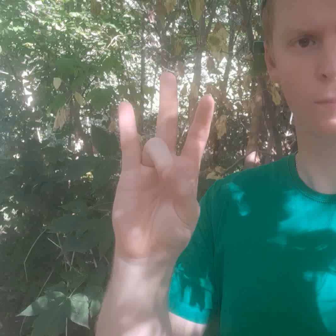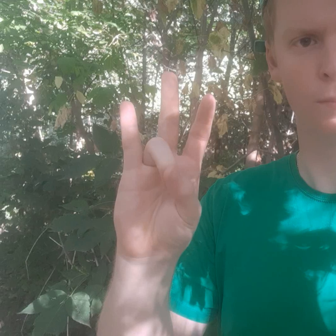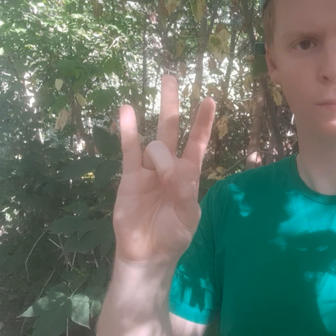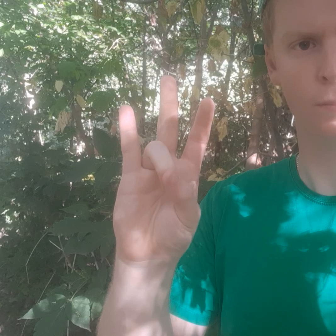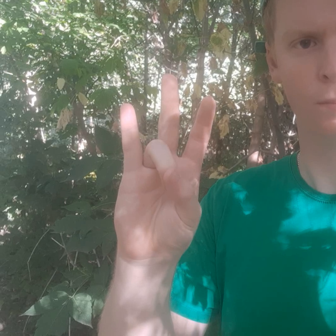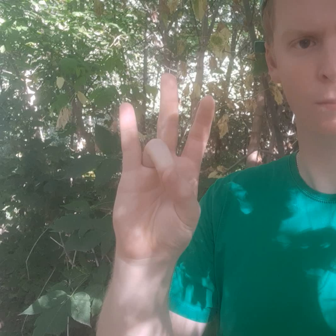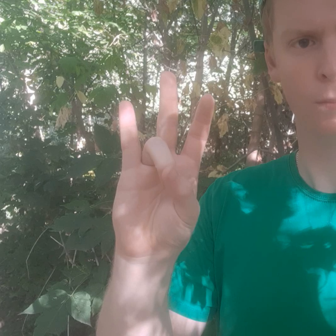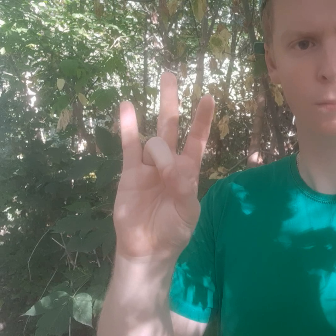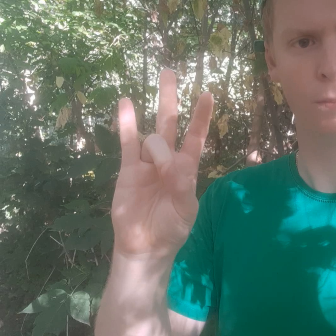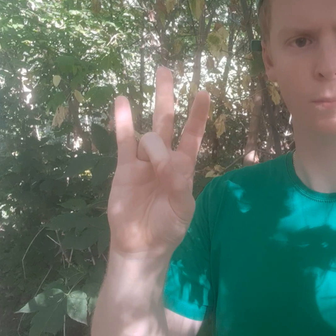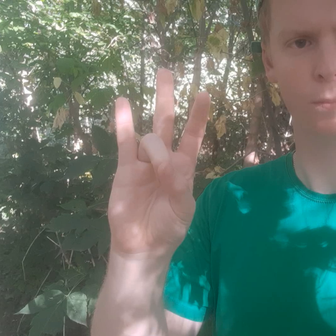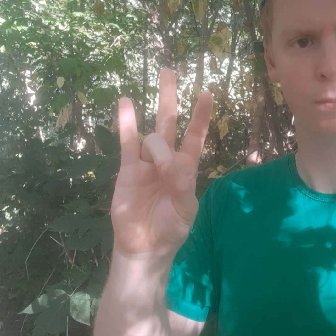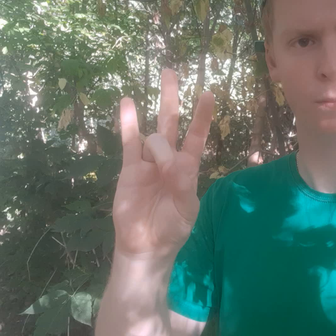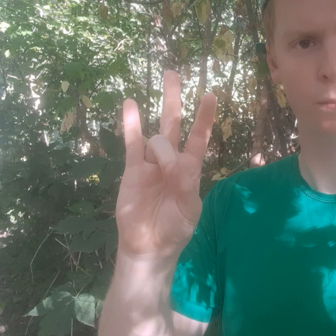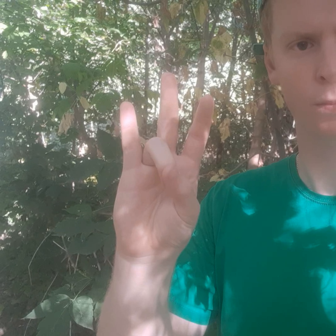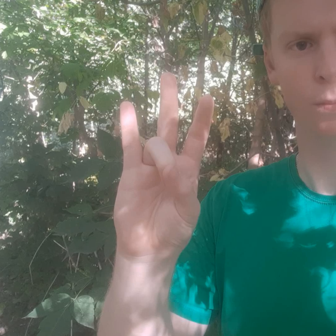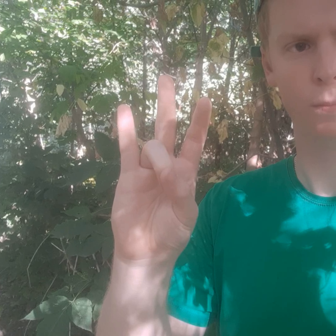Н